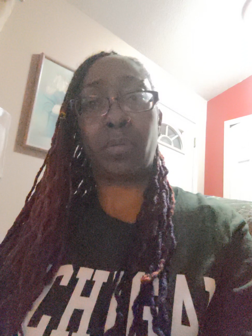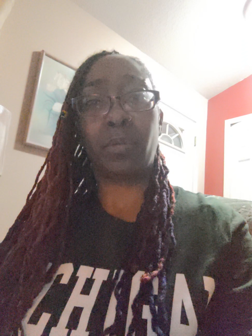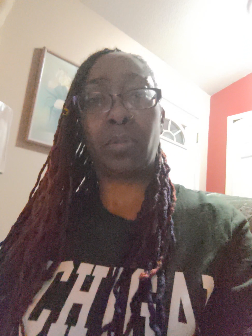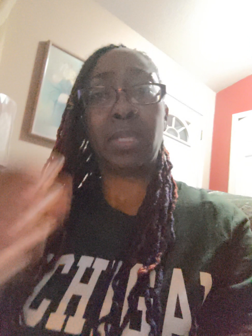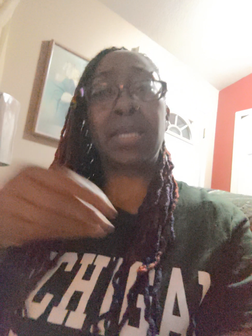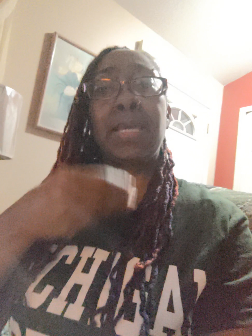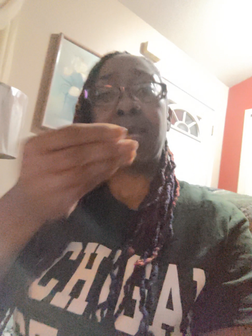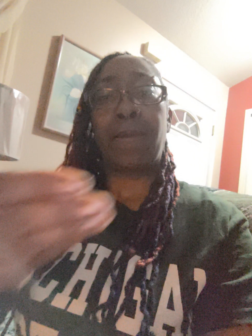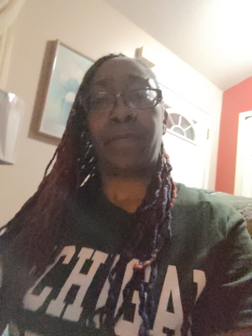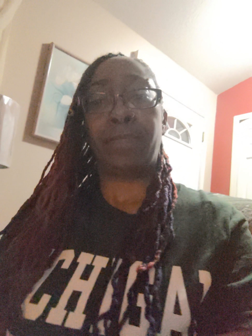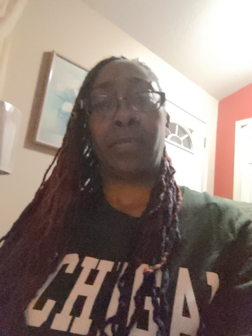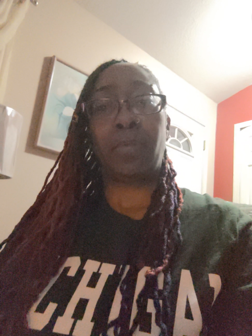give